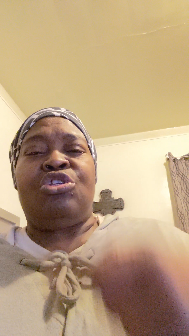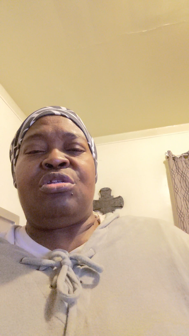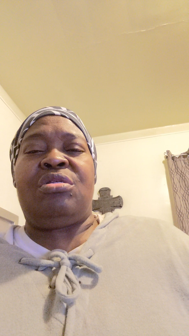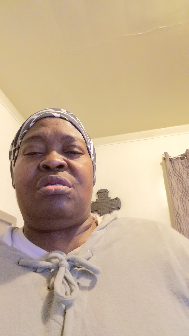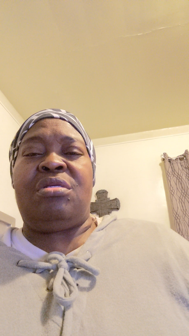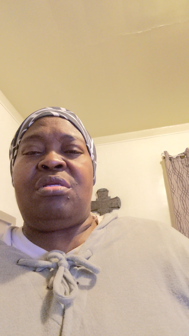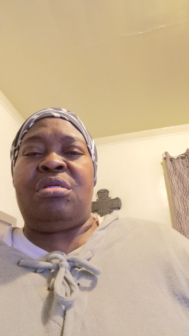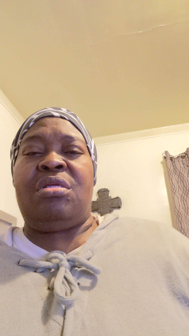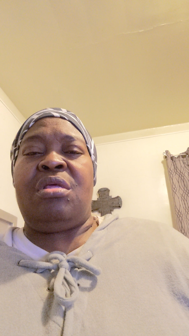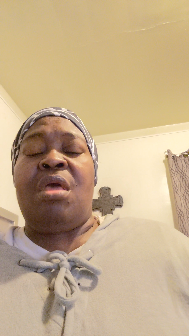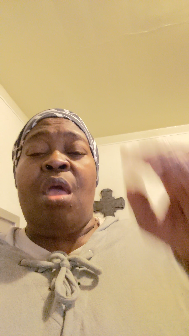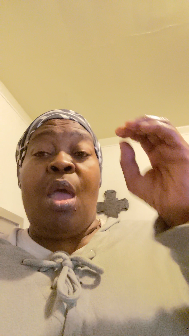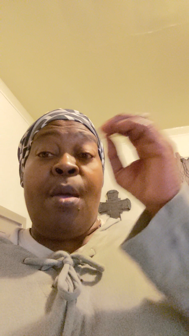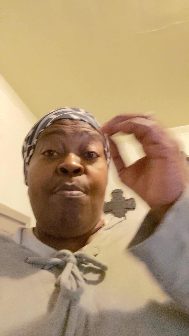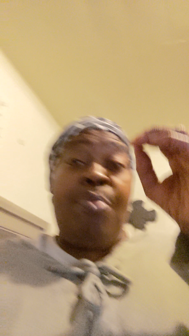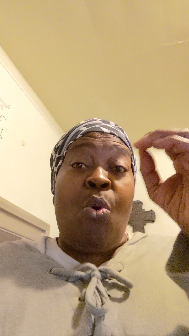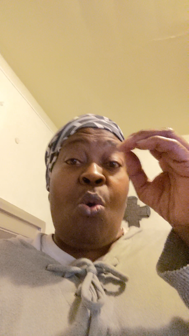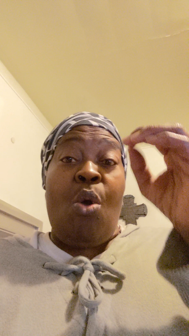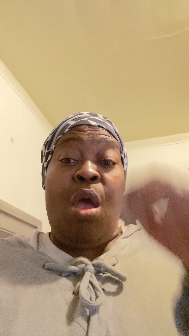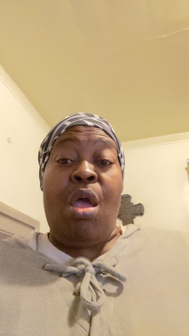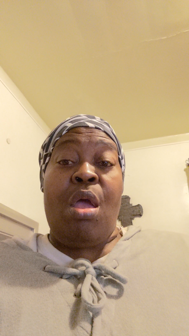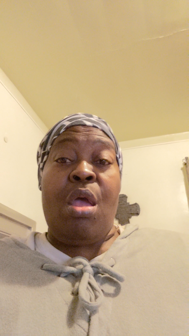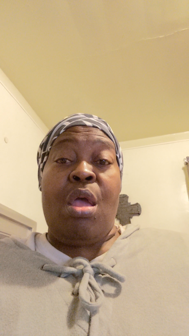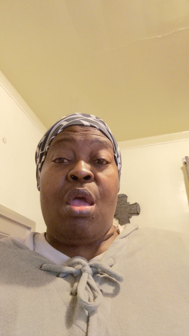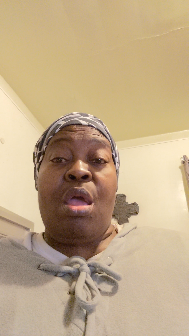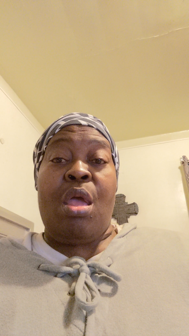more